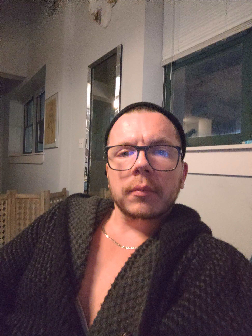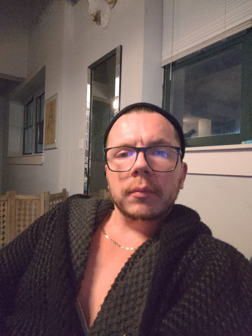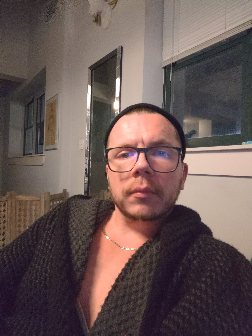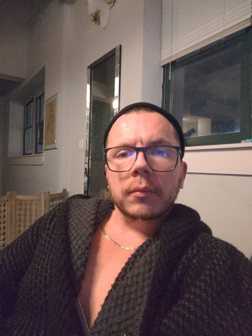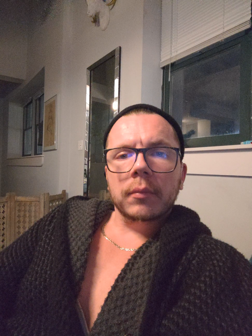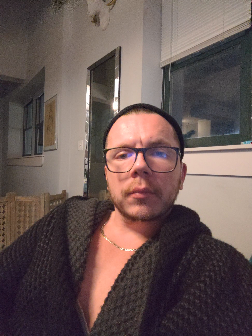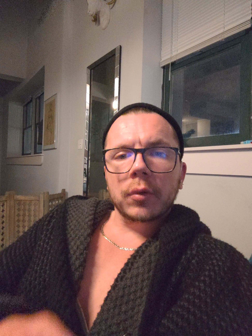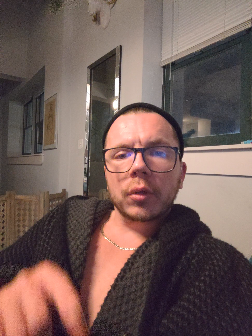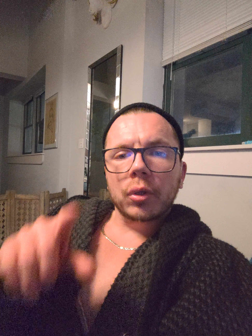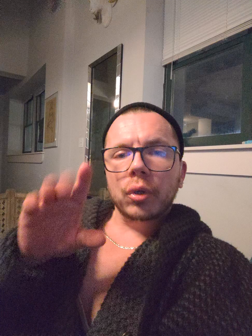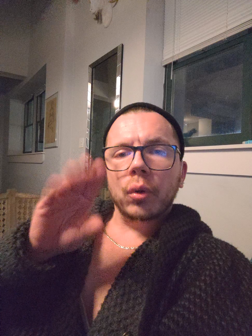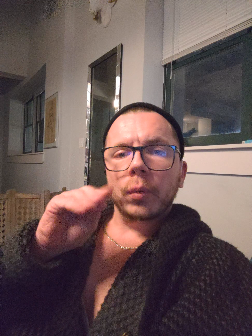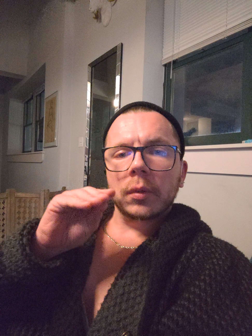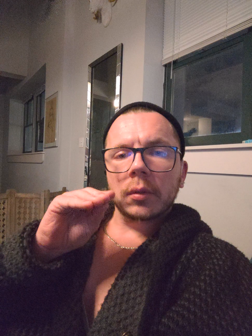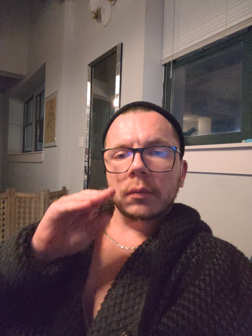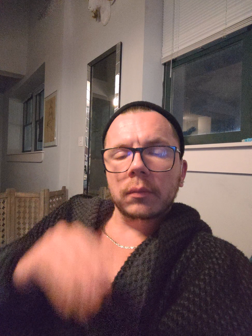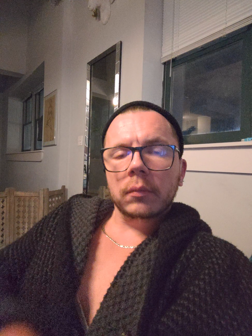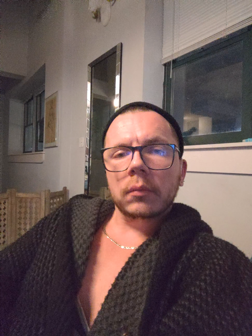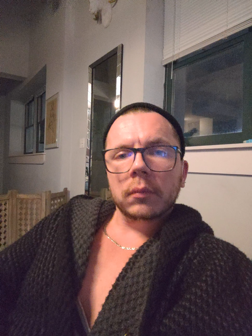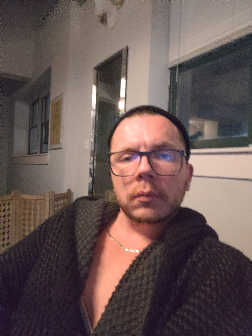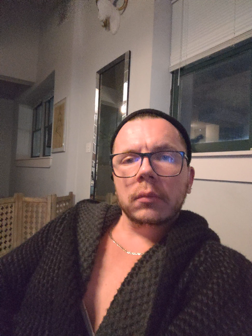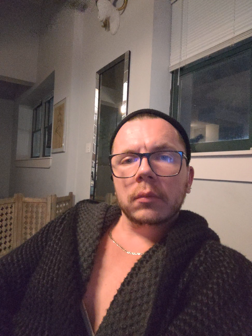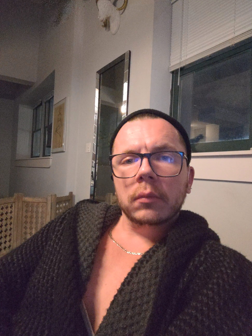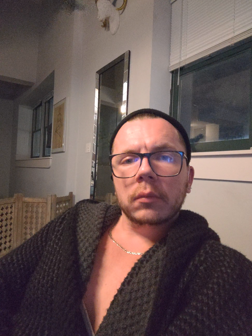goose